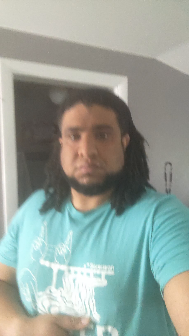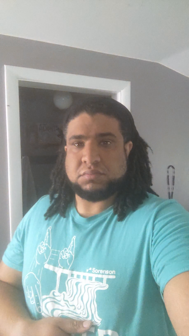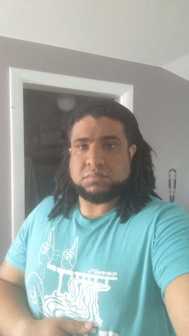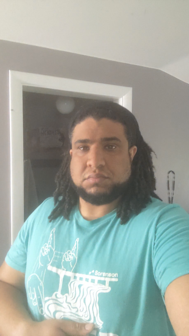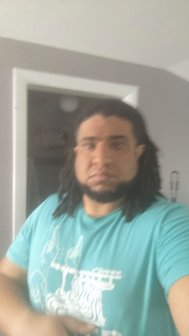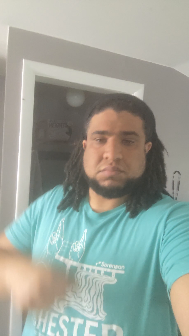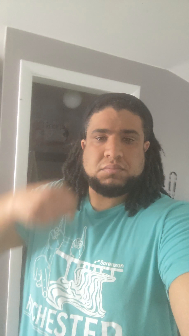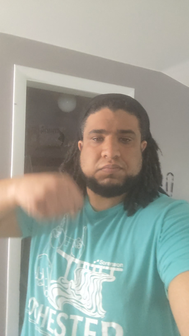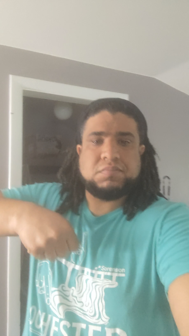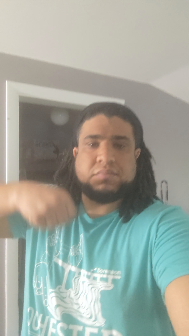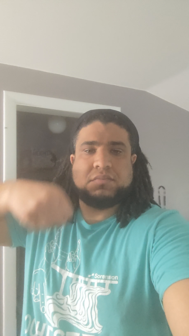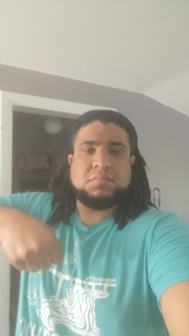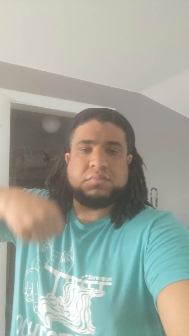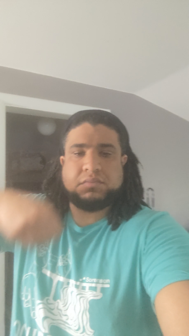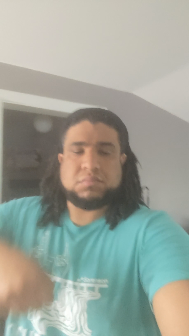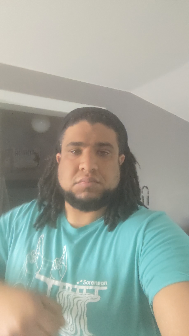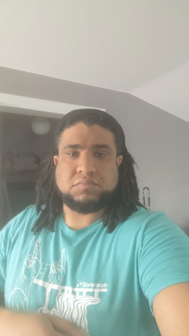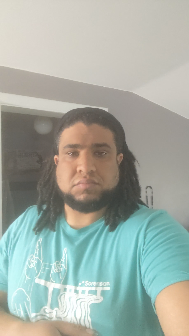bicycle